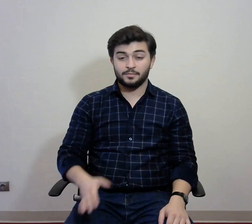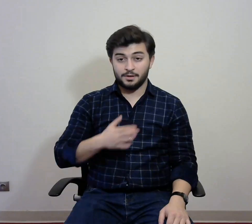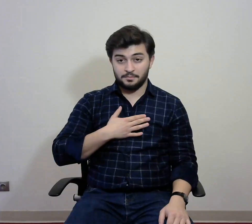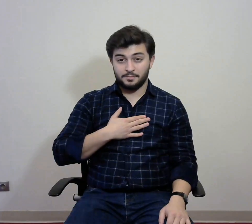mən